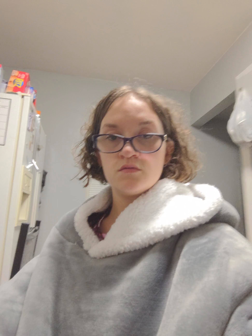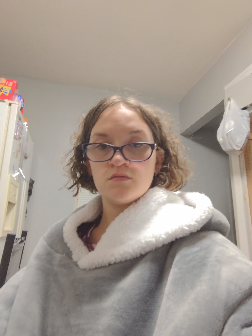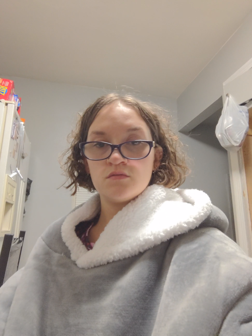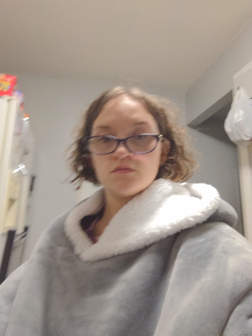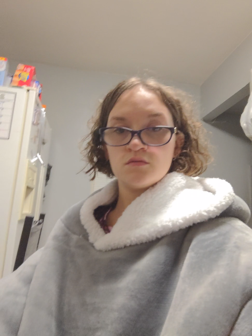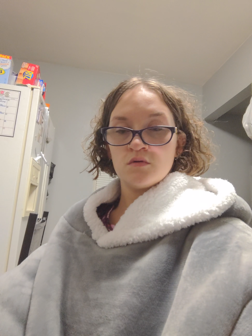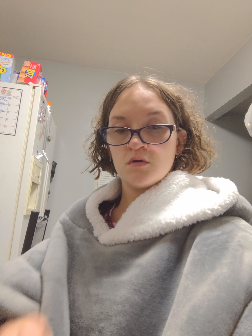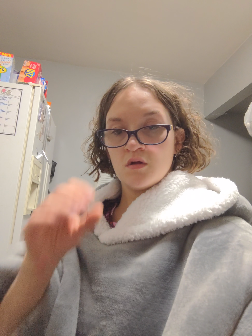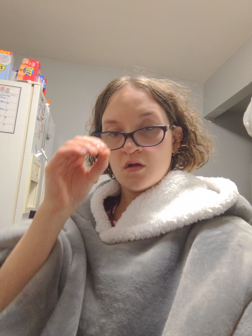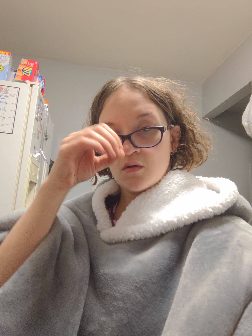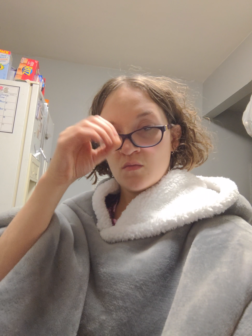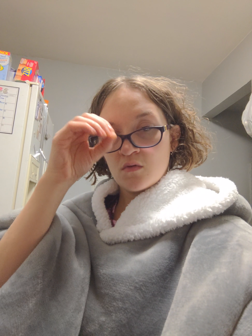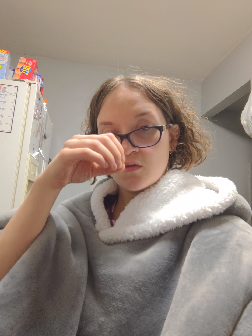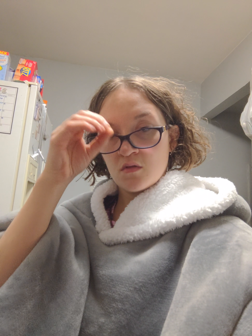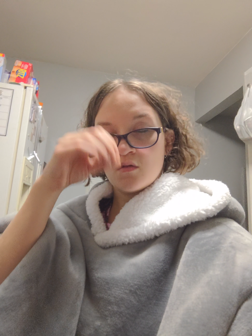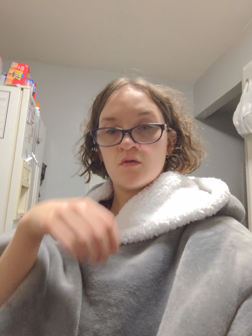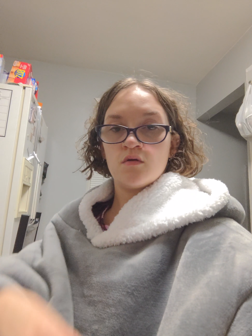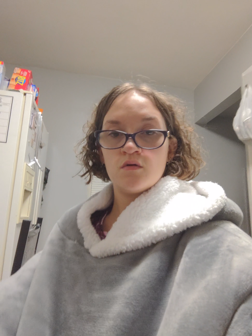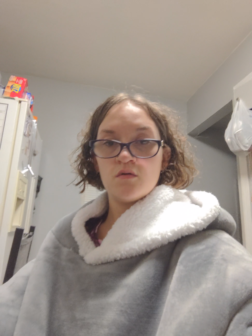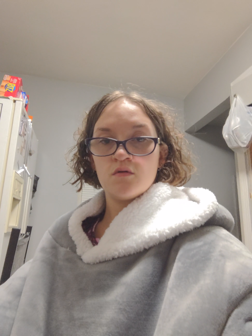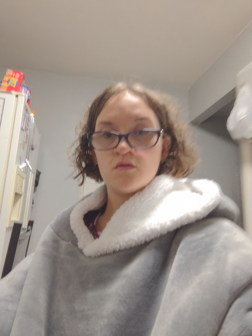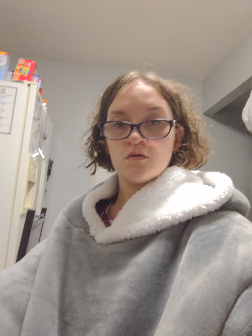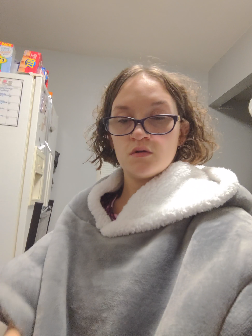owl